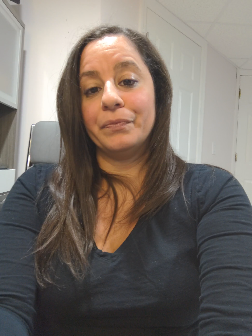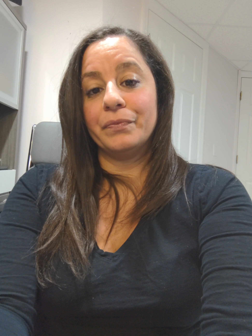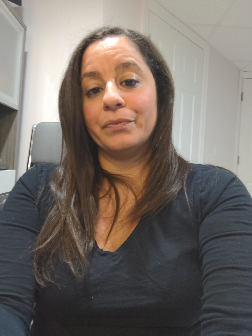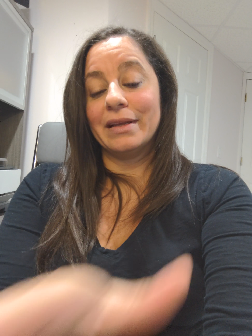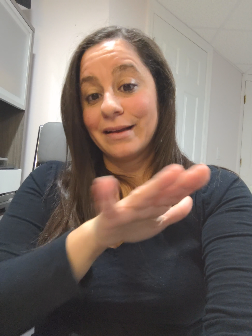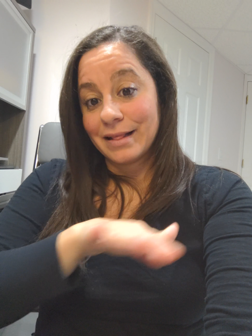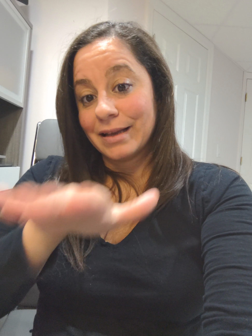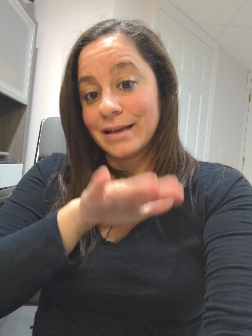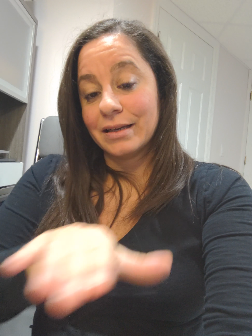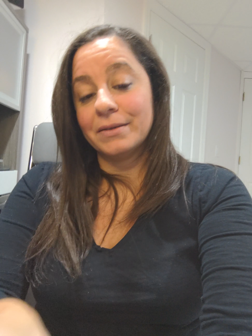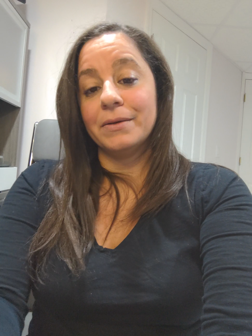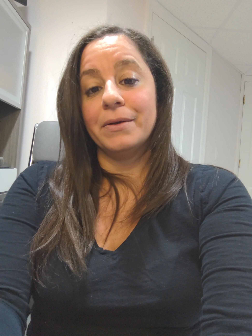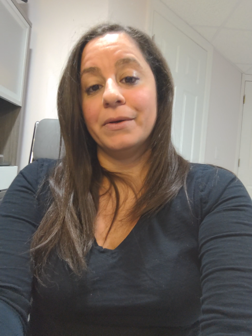clean